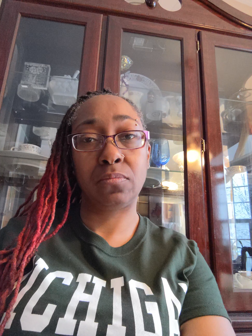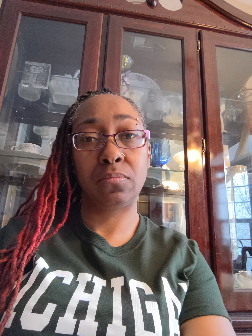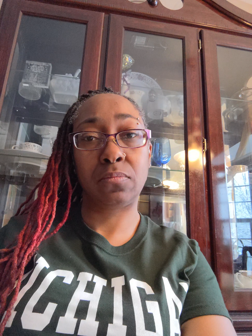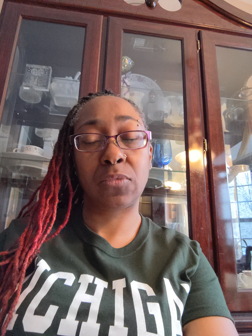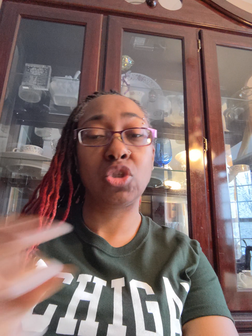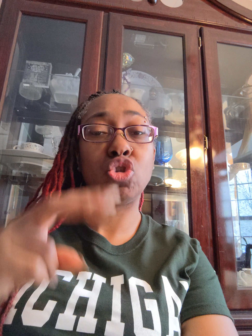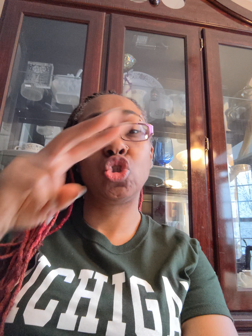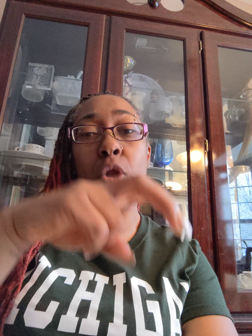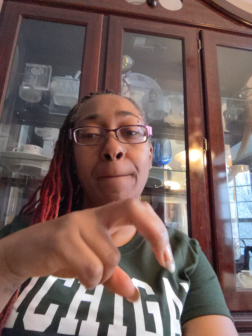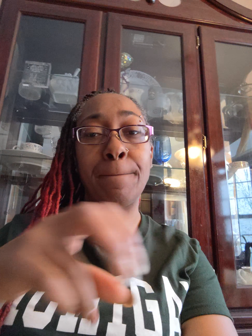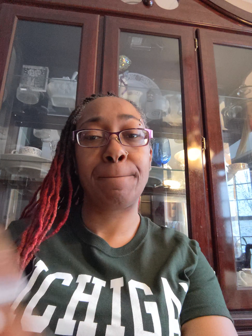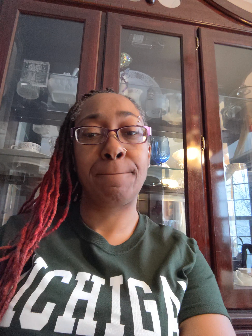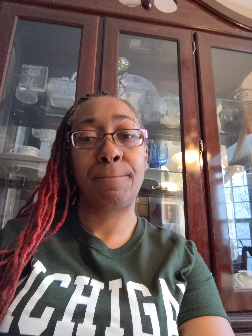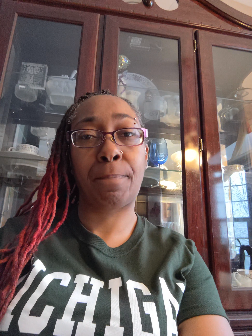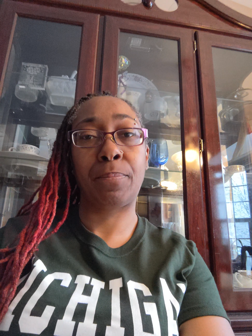jump